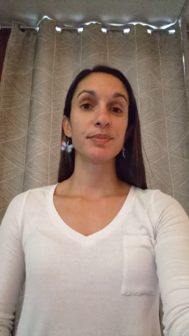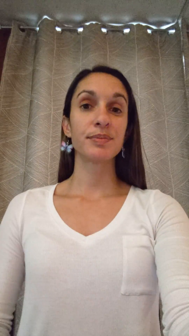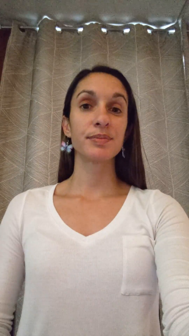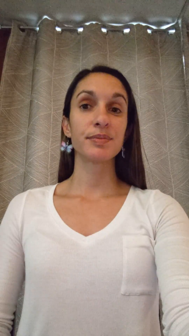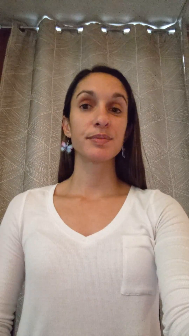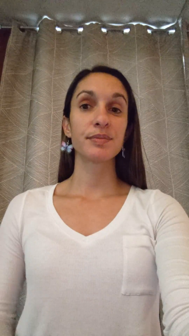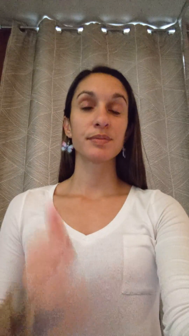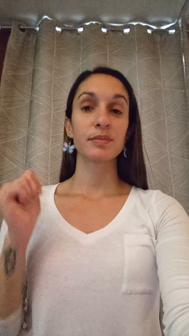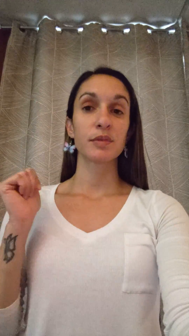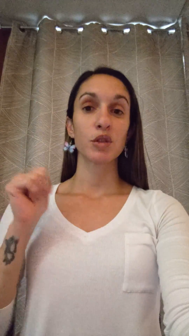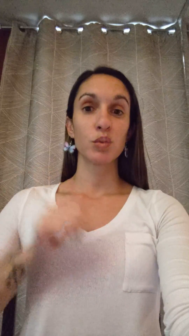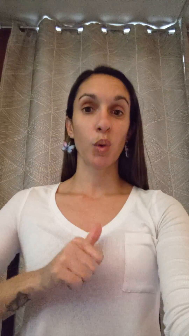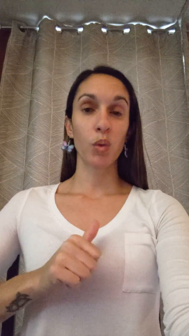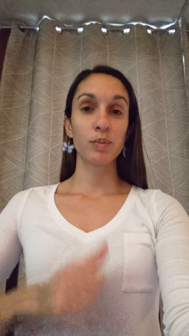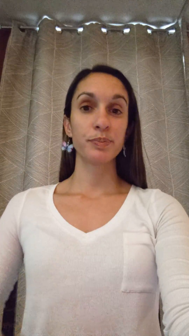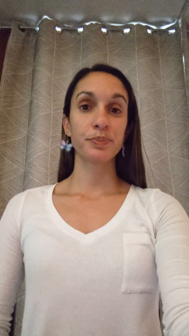coats